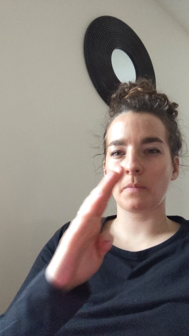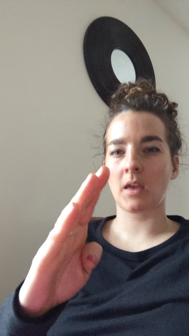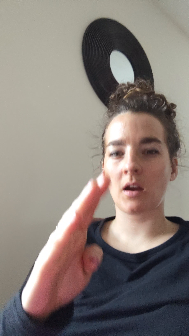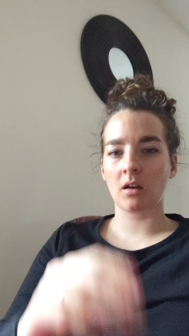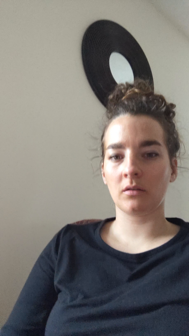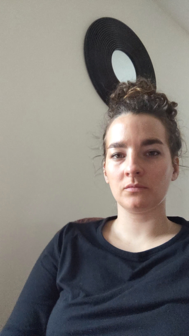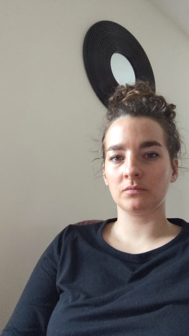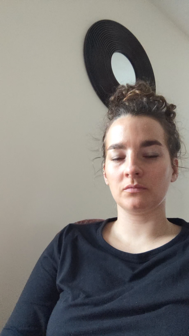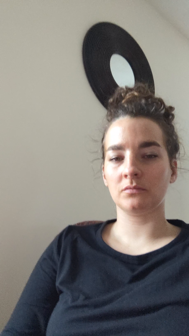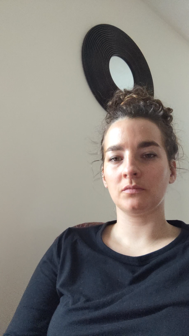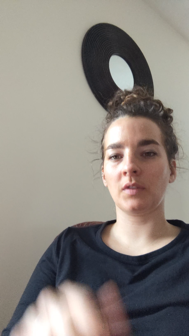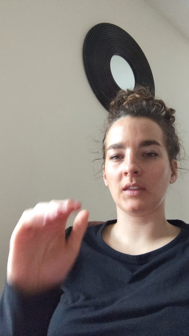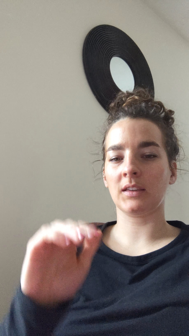little